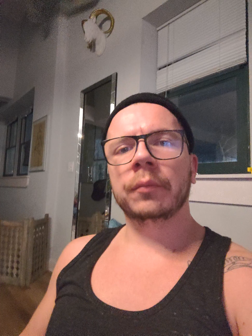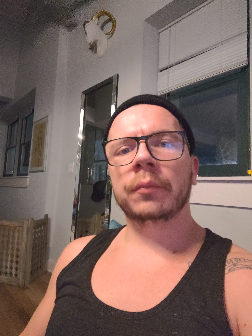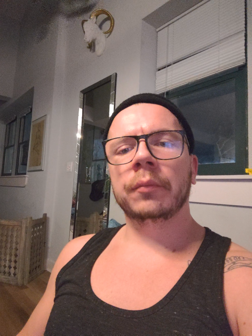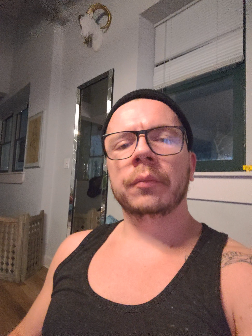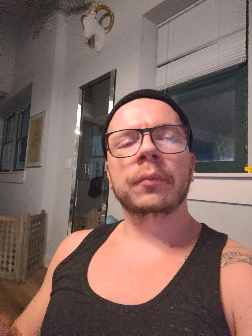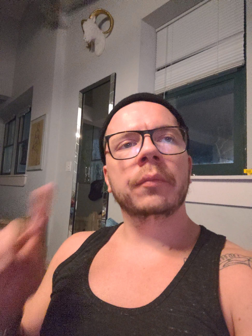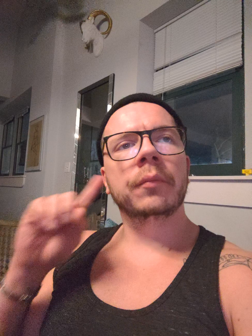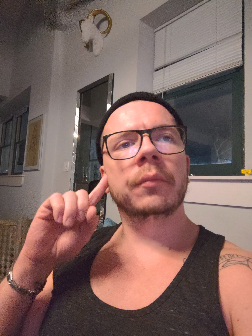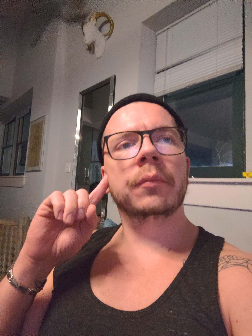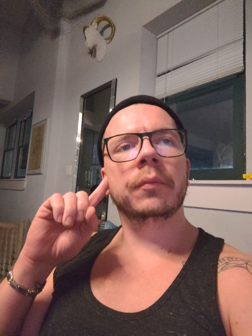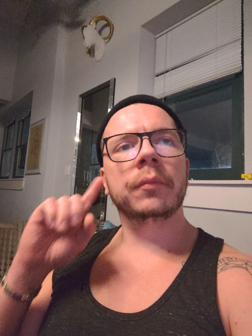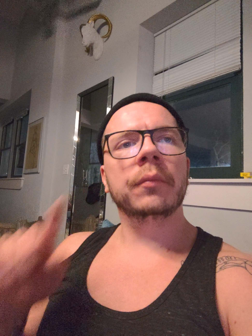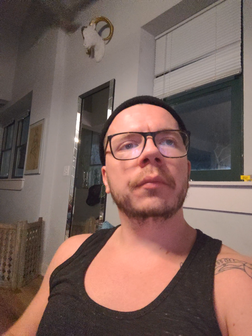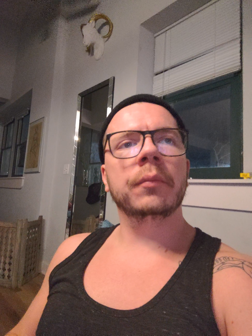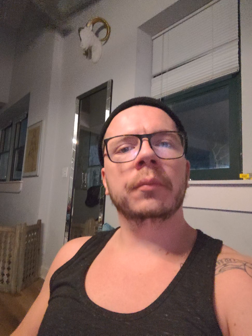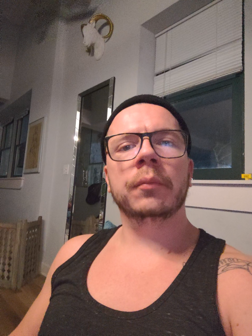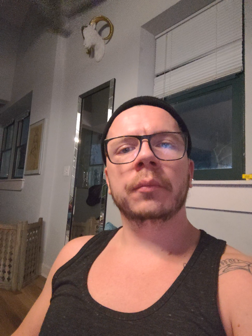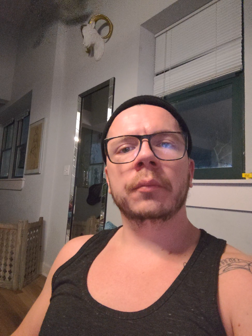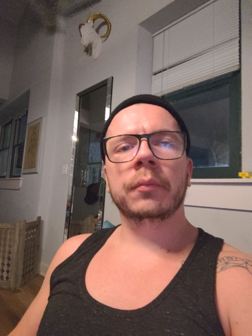ear